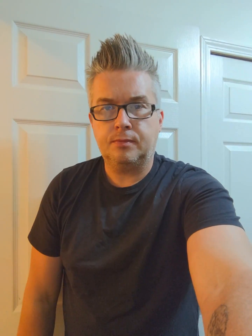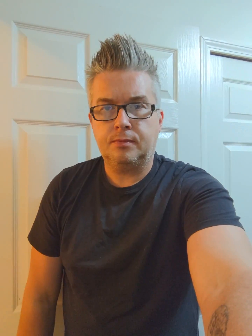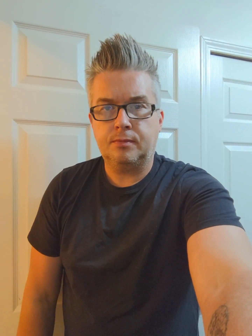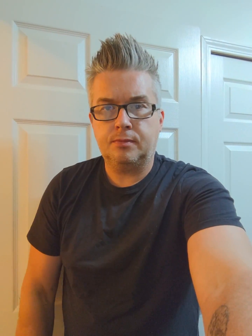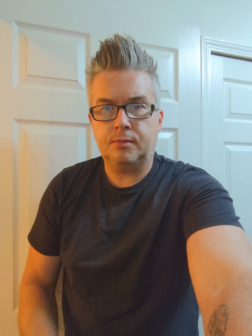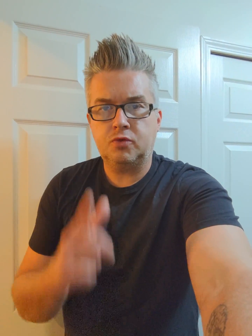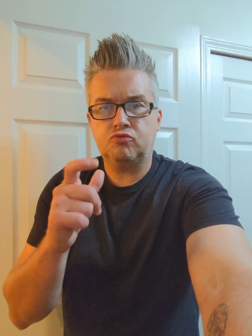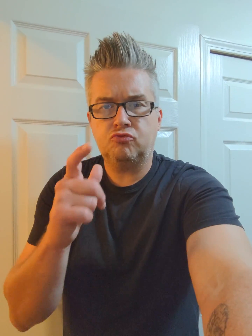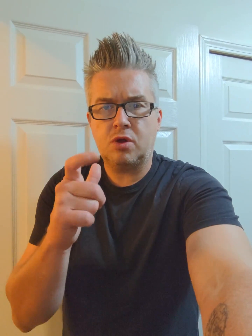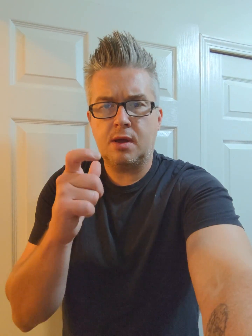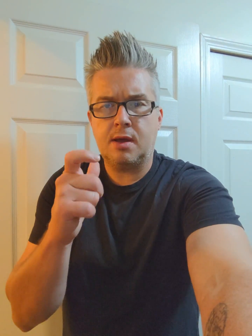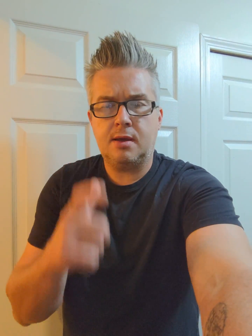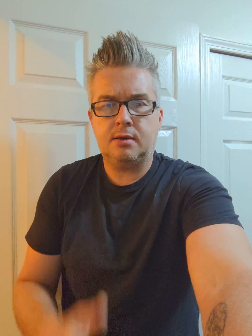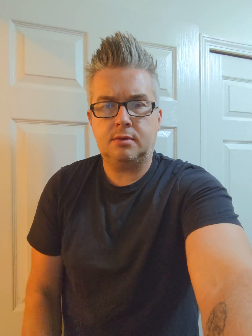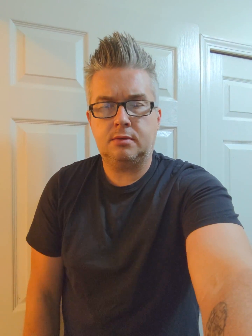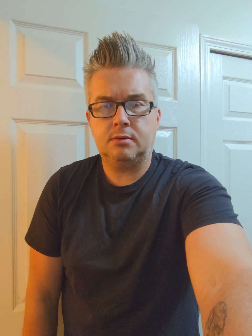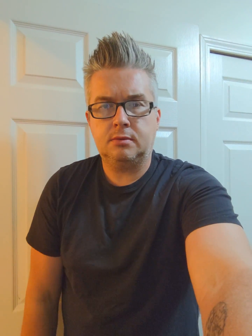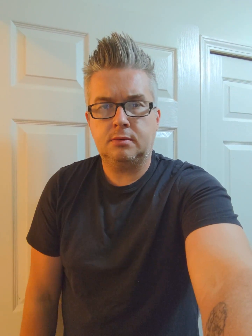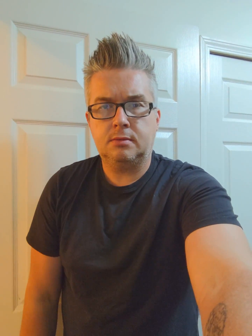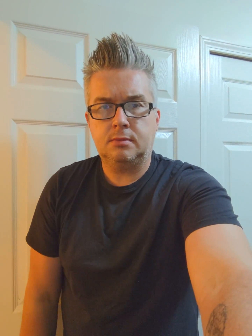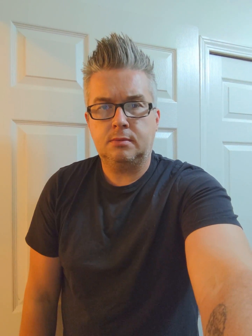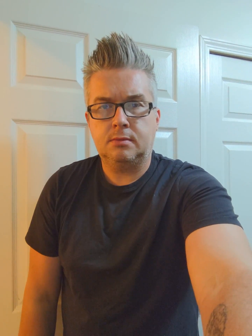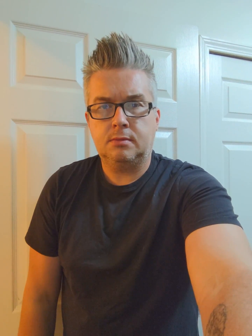run